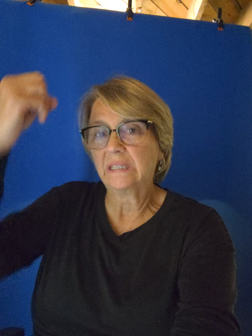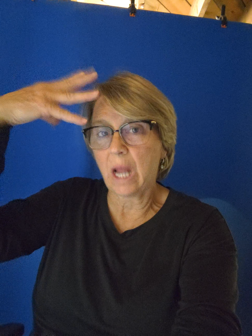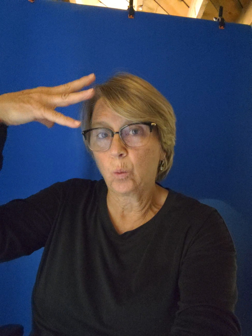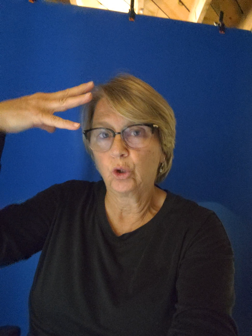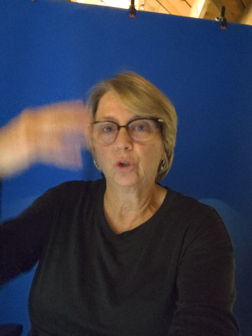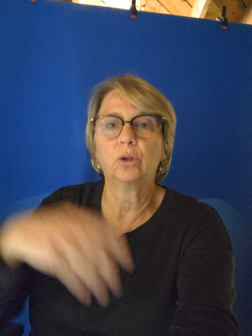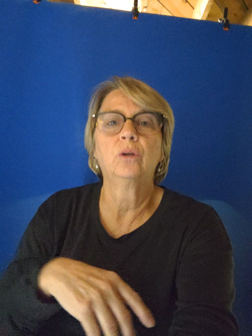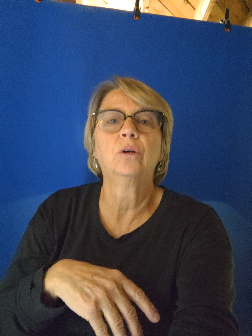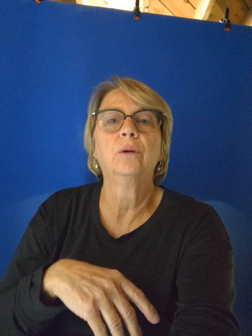shower